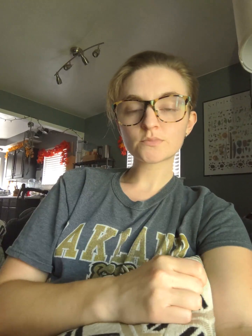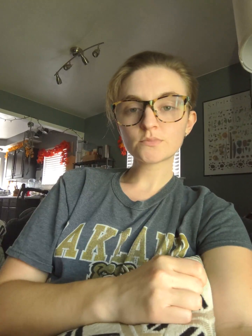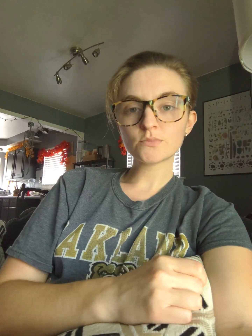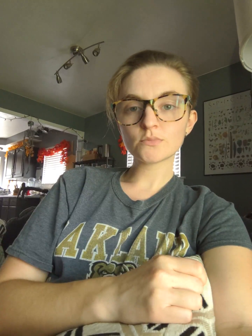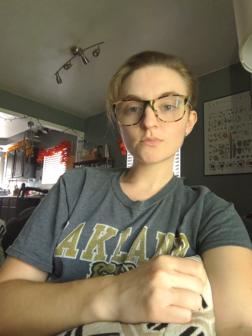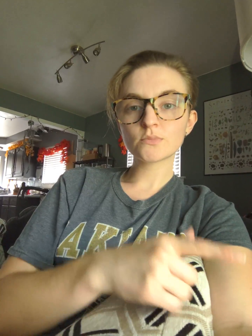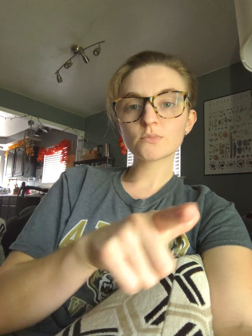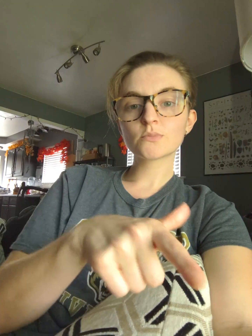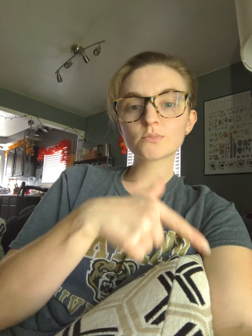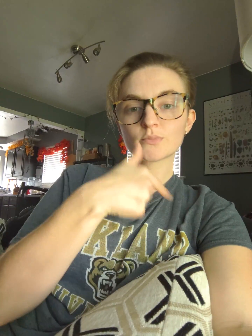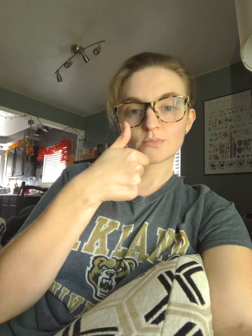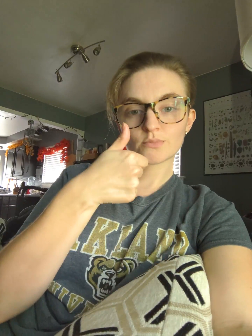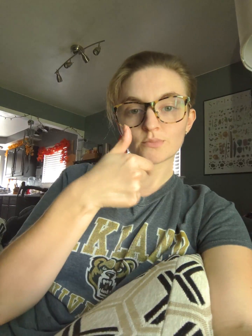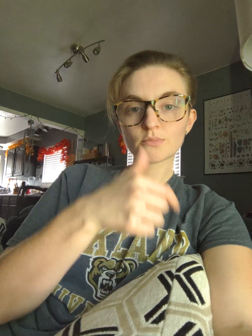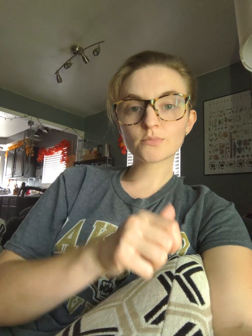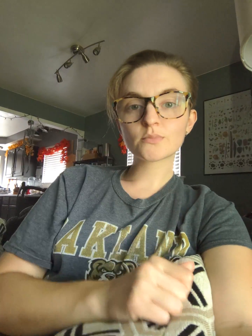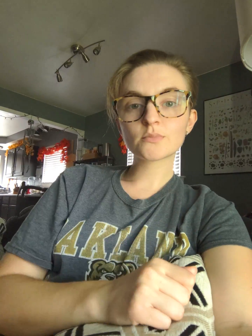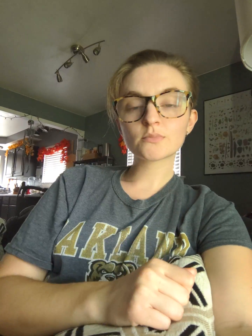long